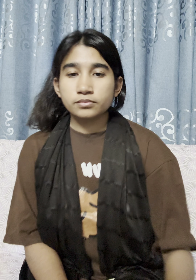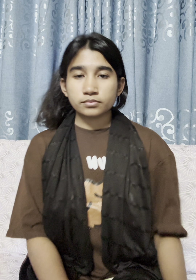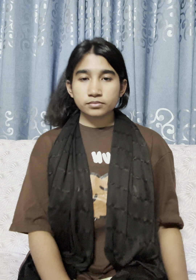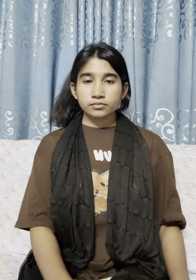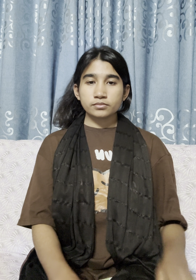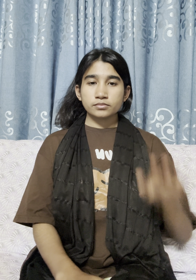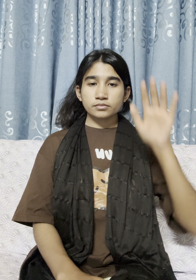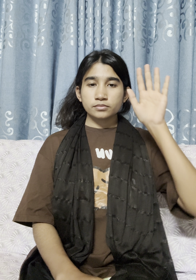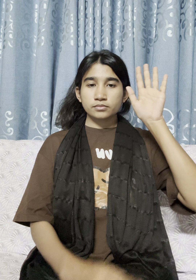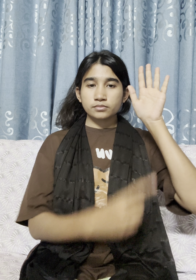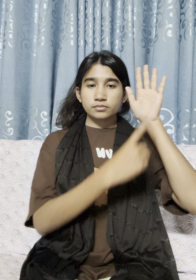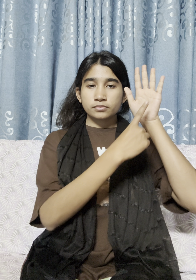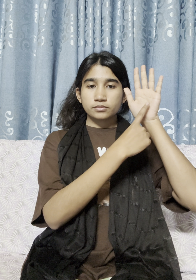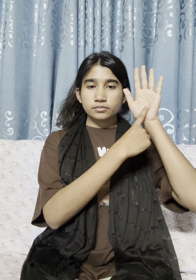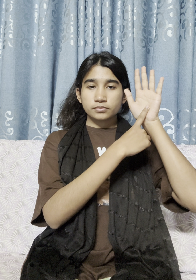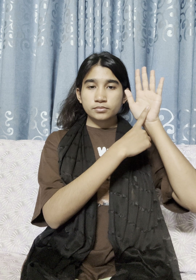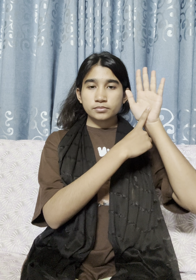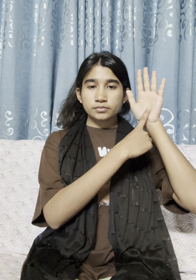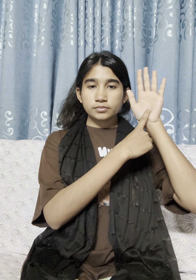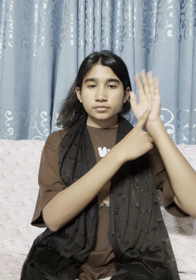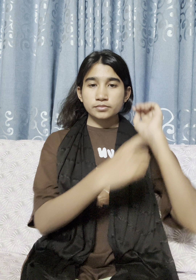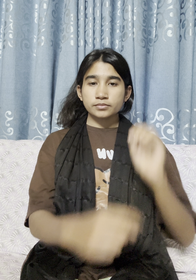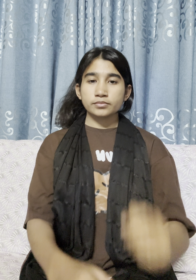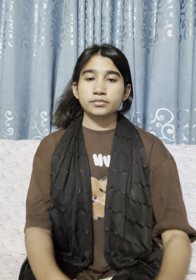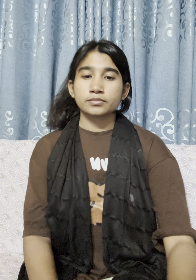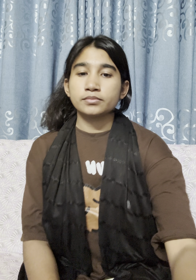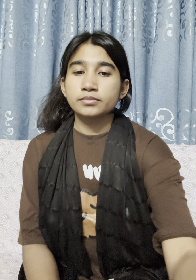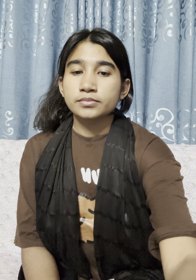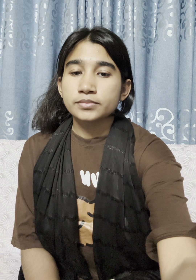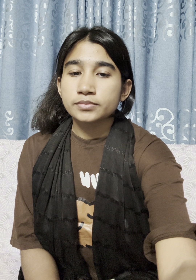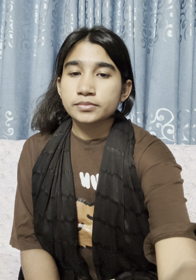হাত